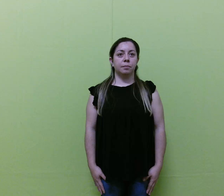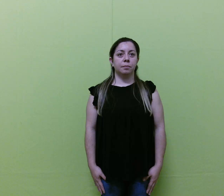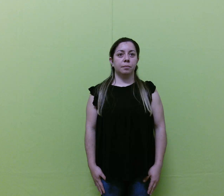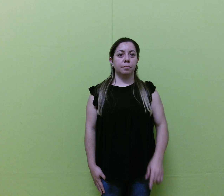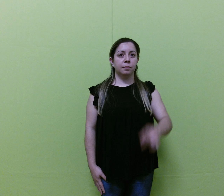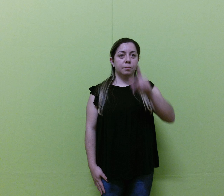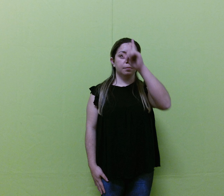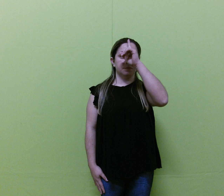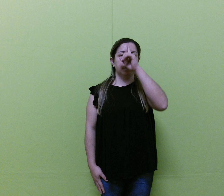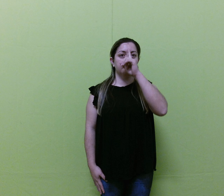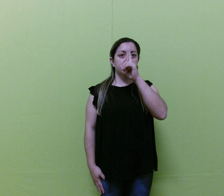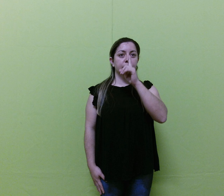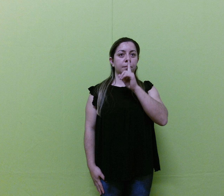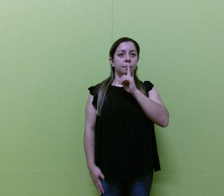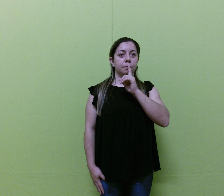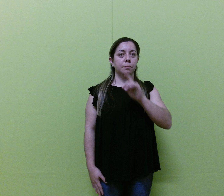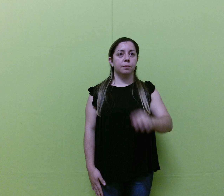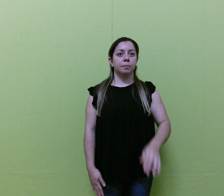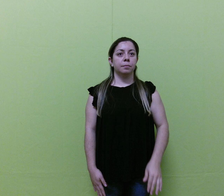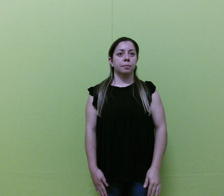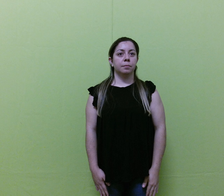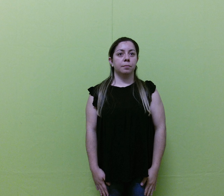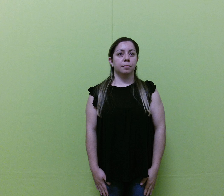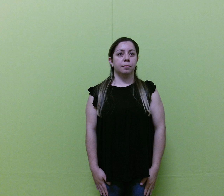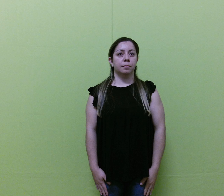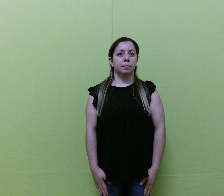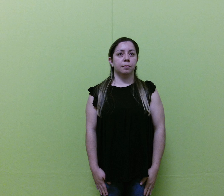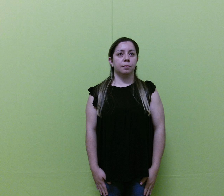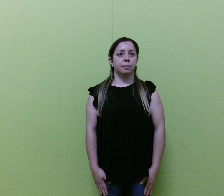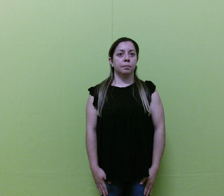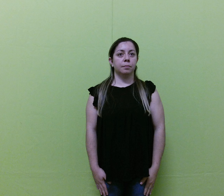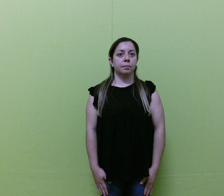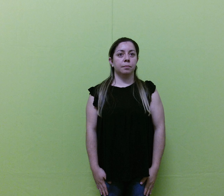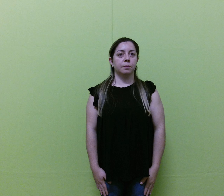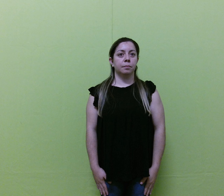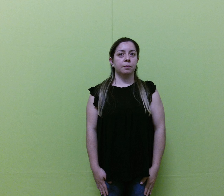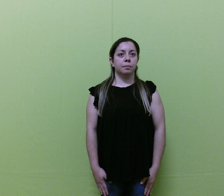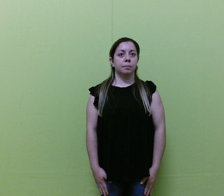amarelo